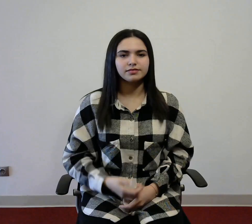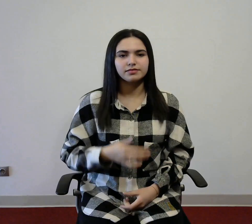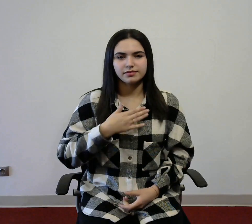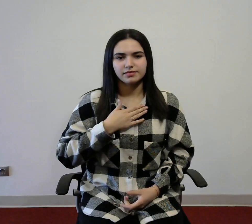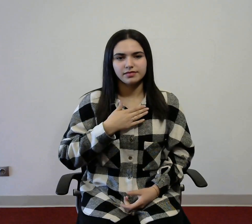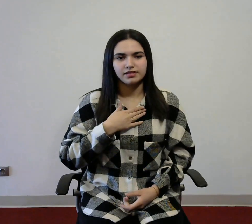mənə